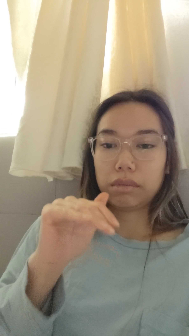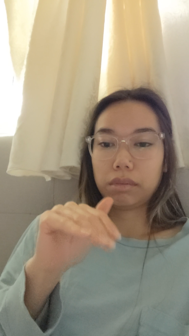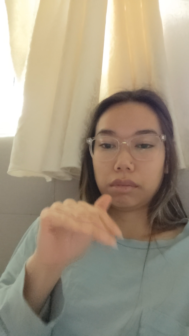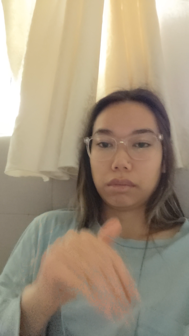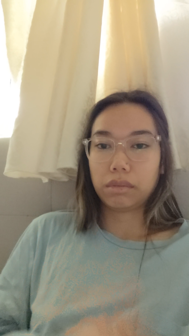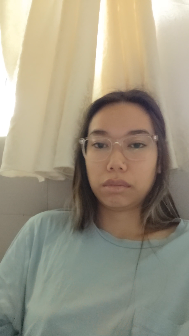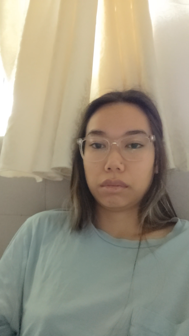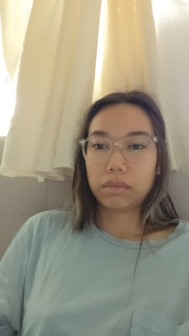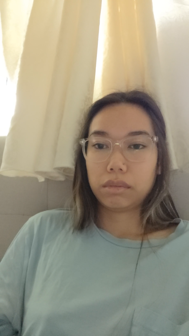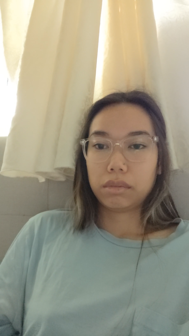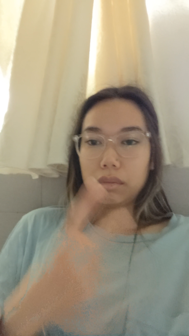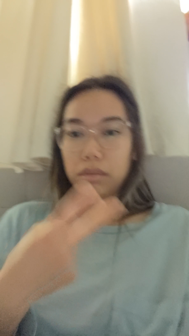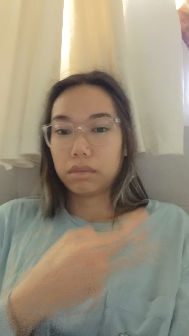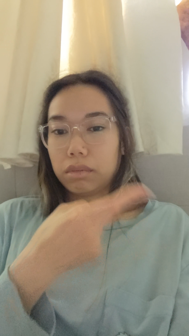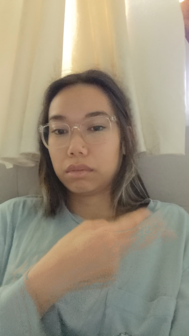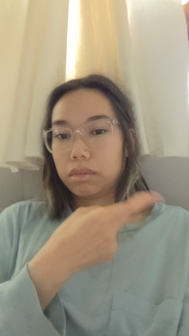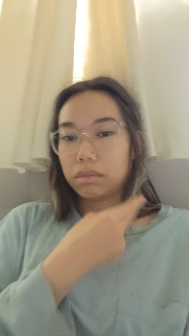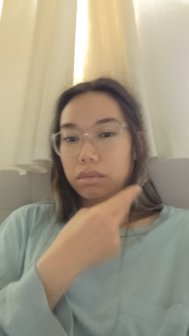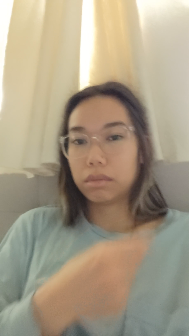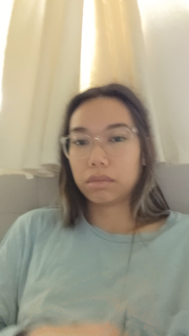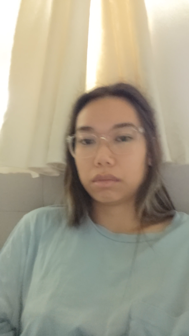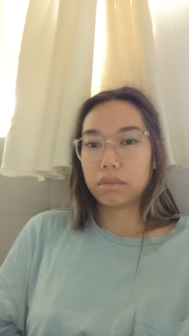sheep